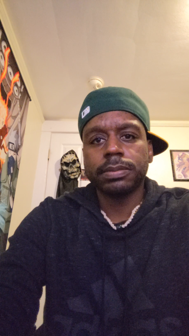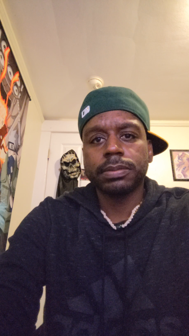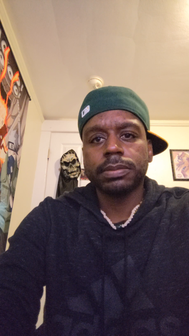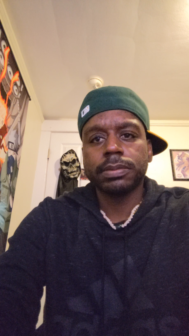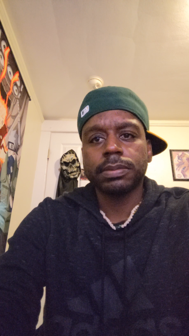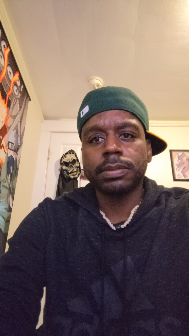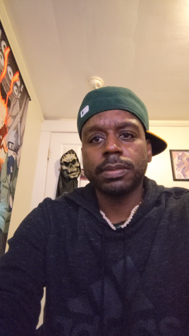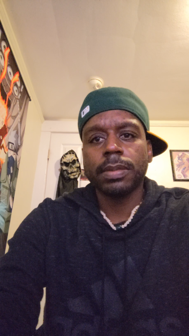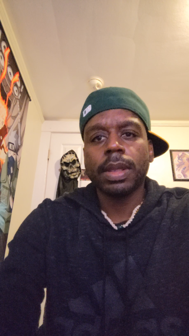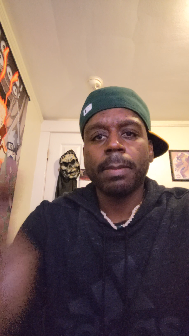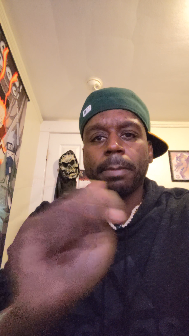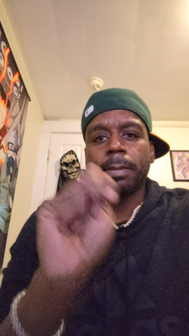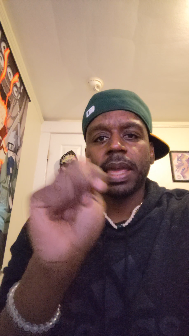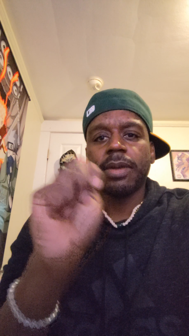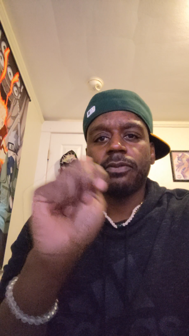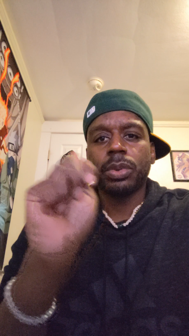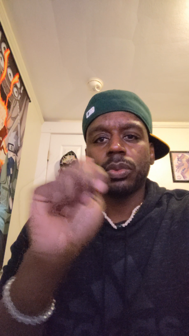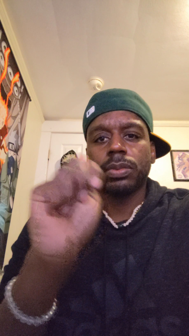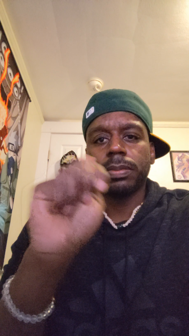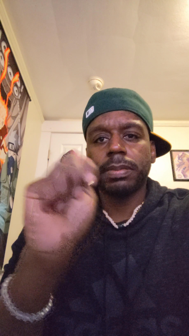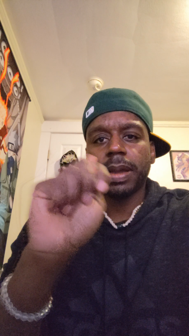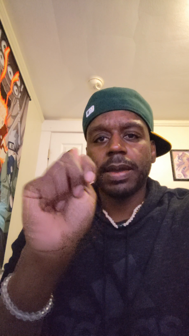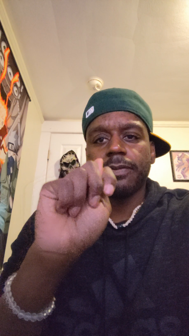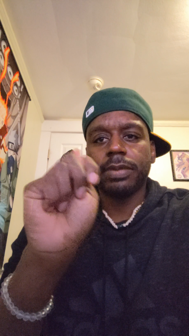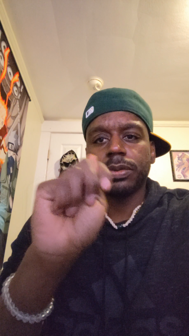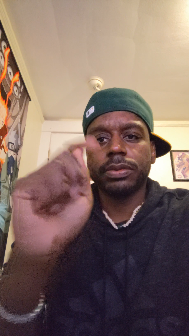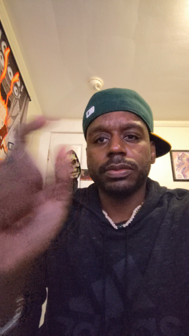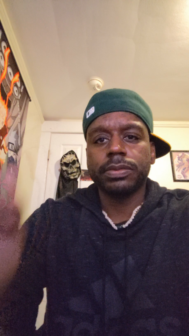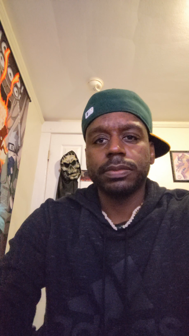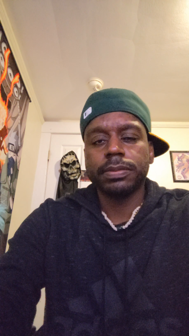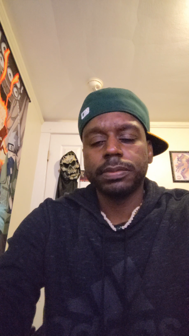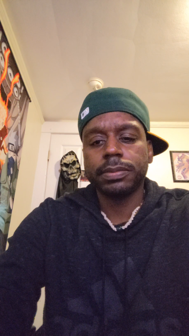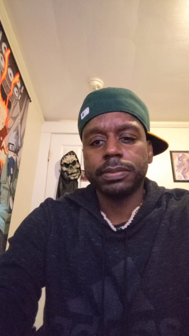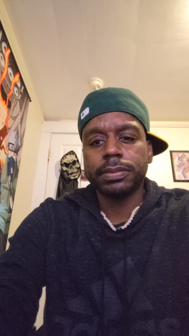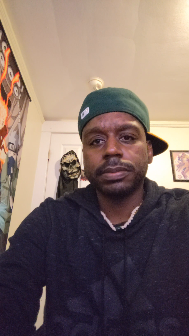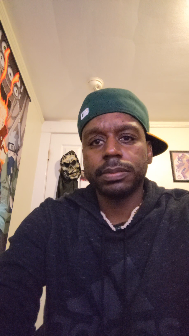bathroom